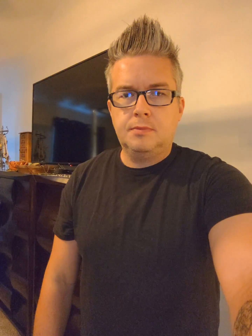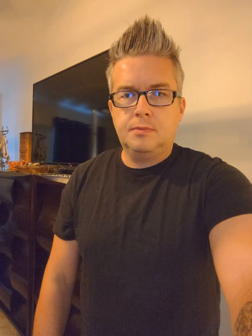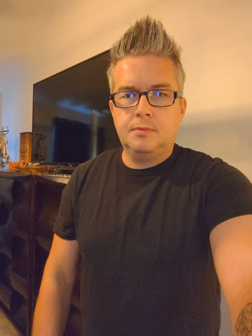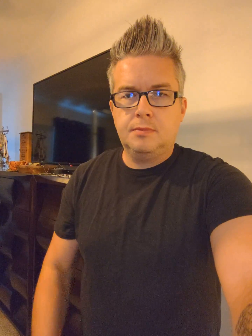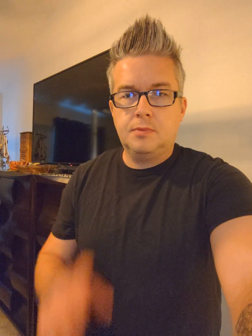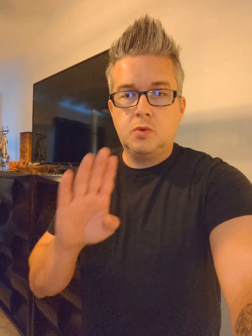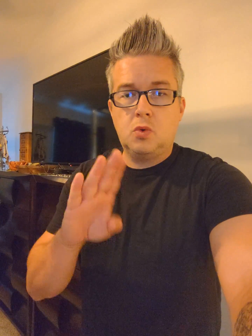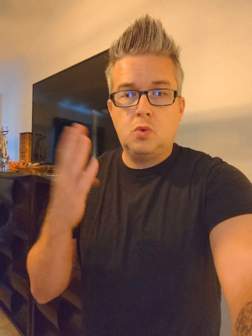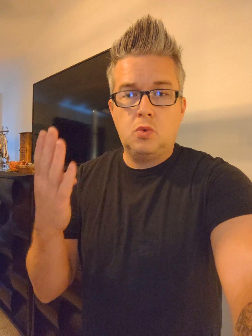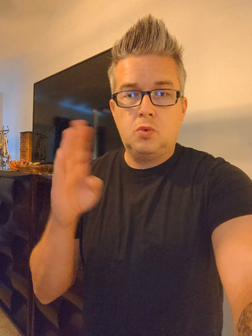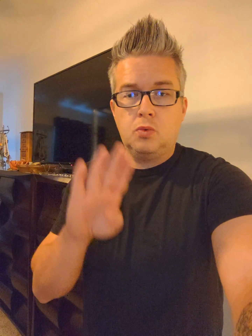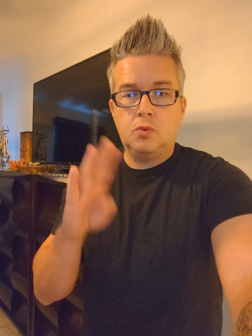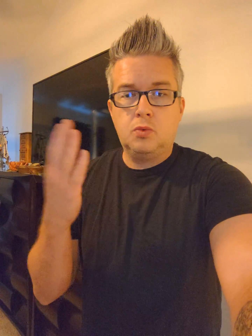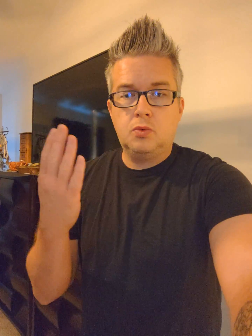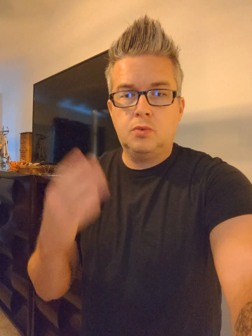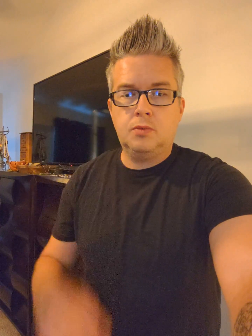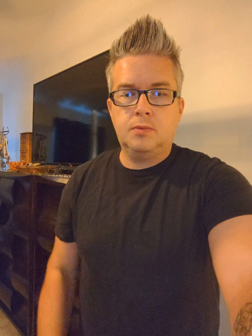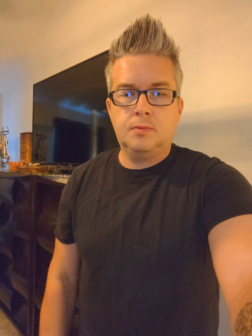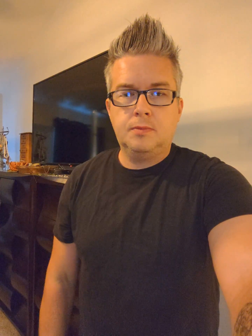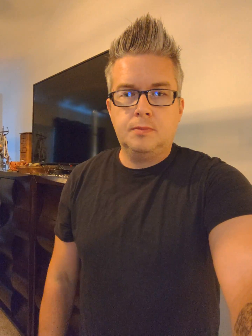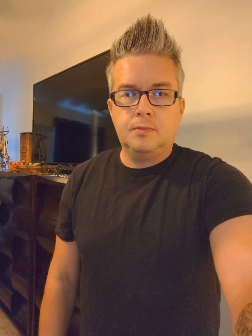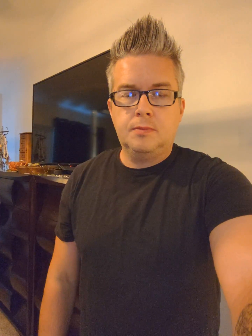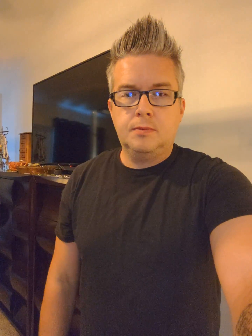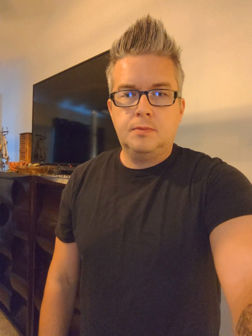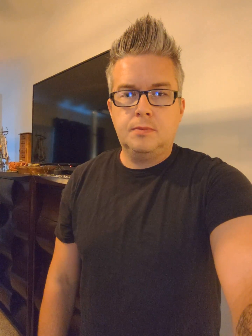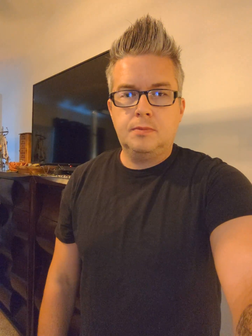door